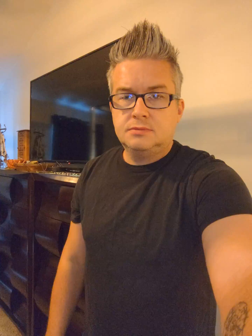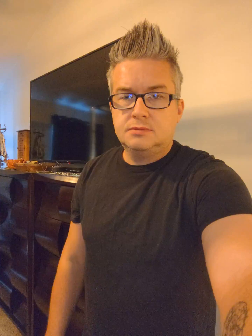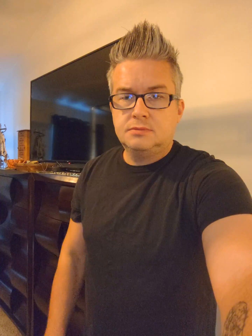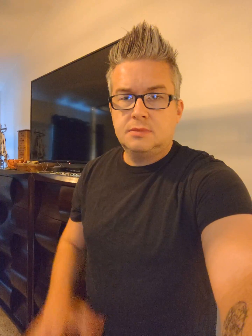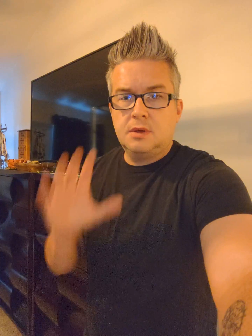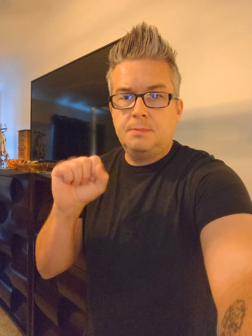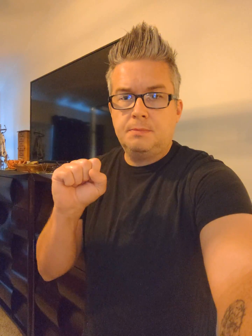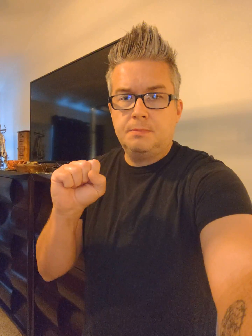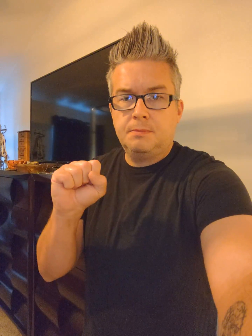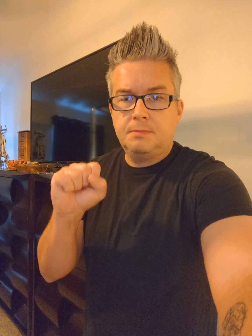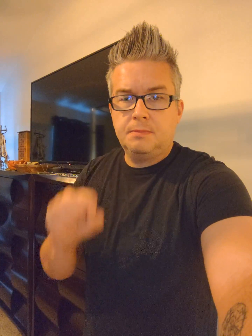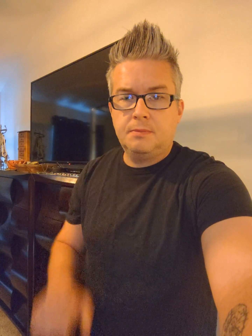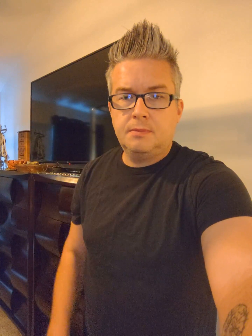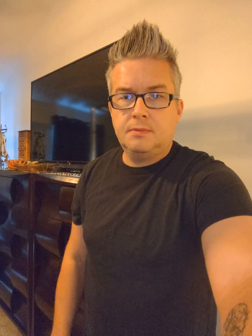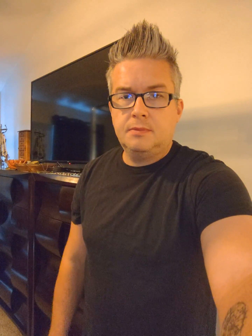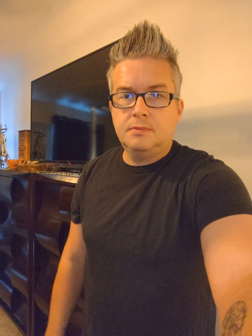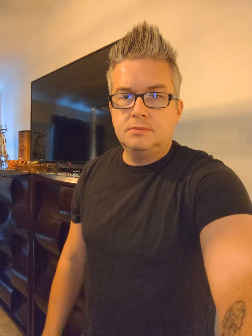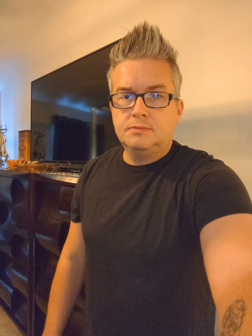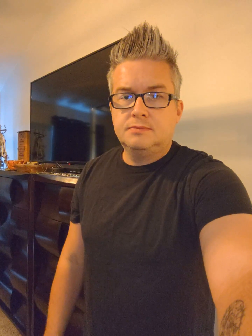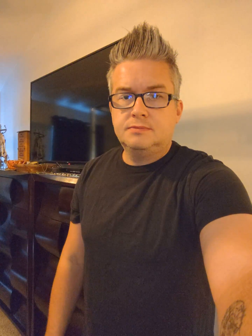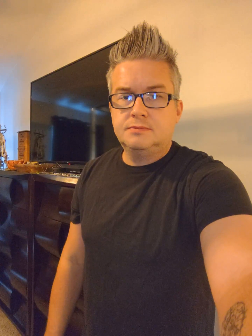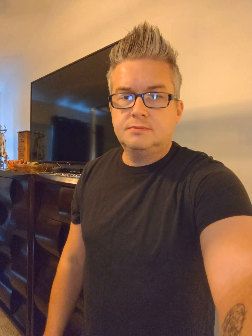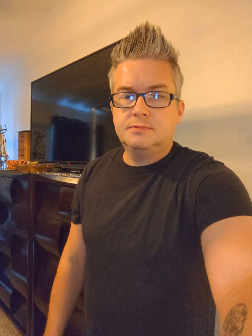catch